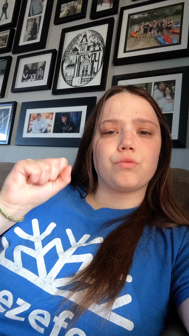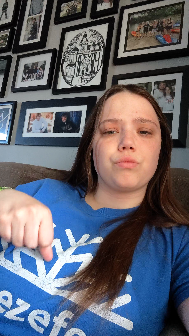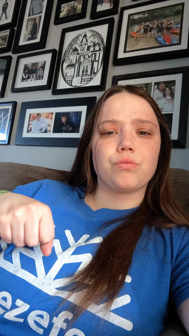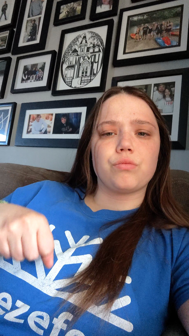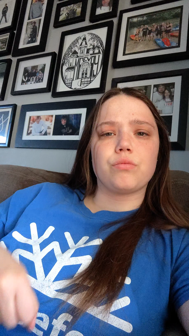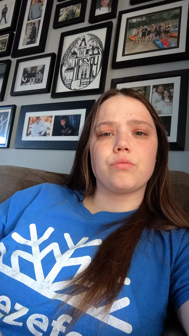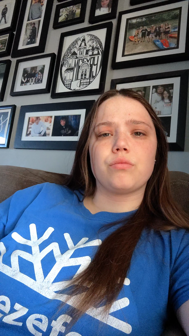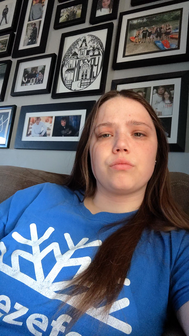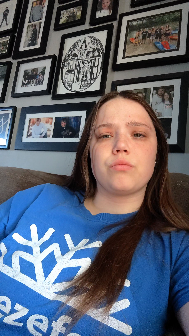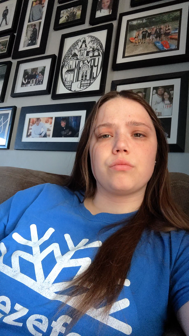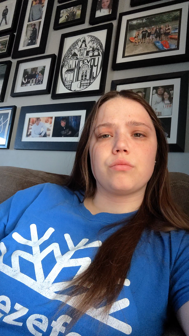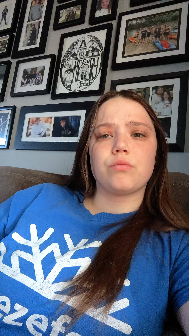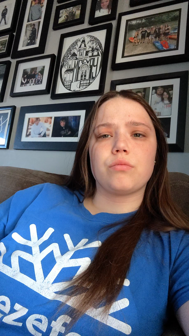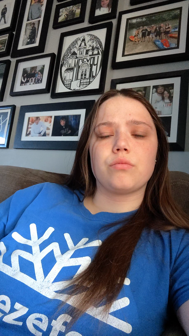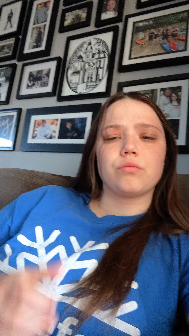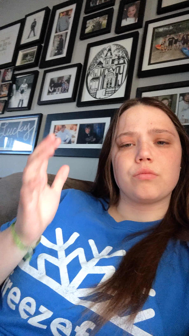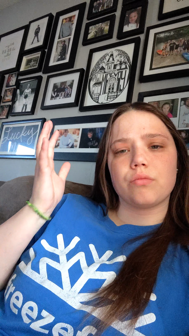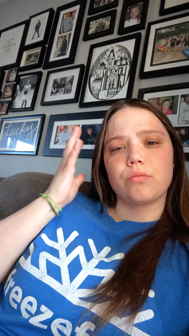pillow